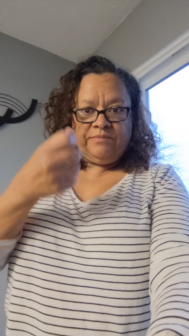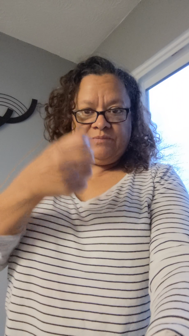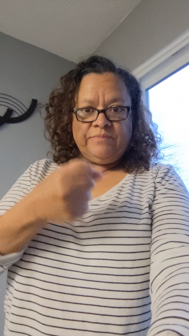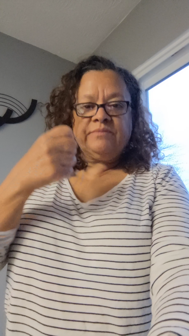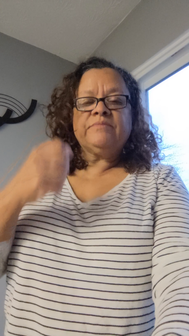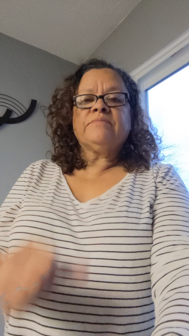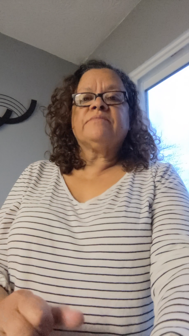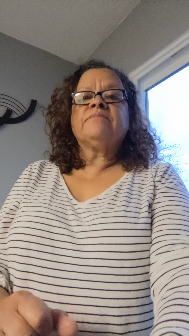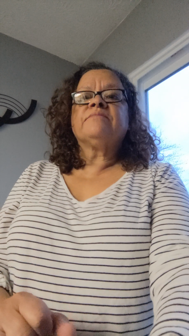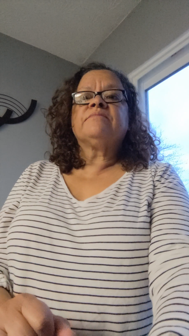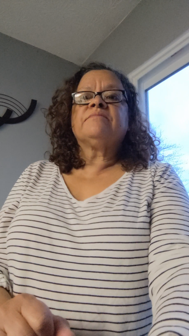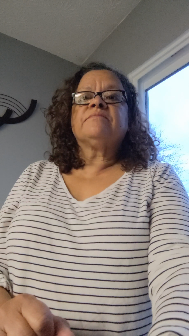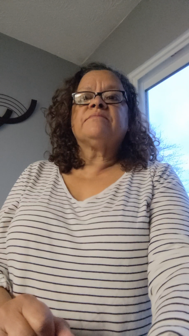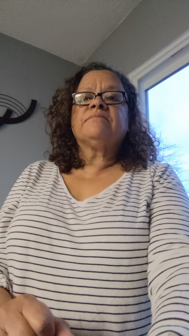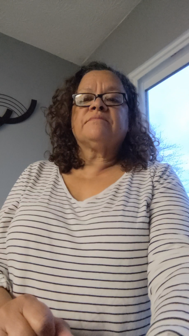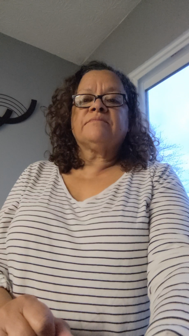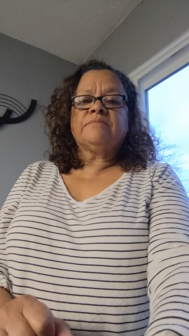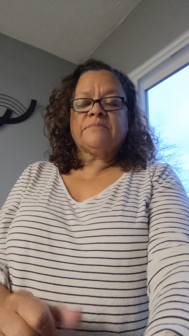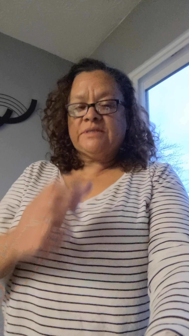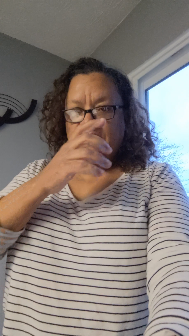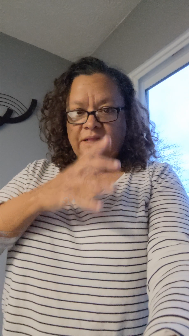lady